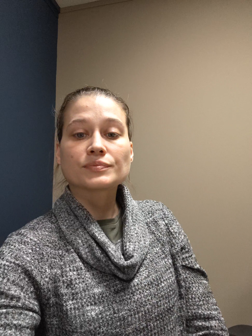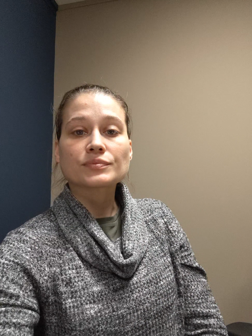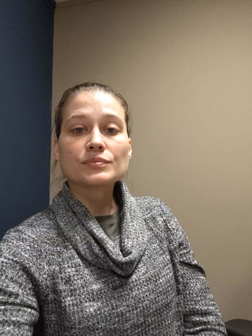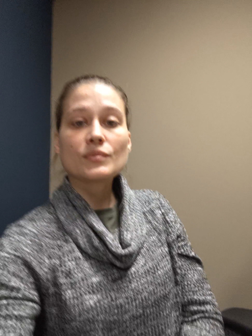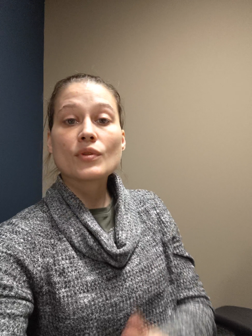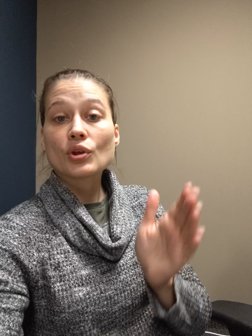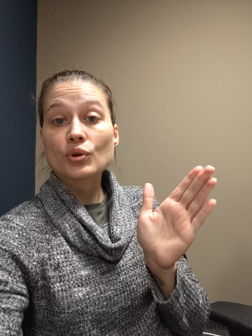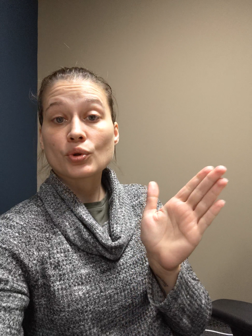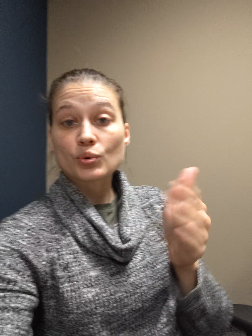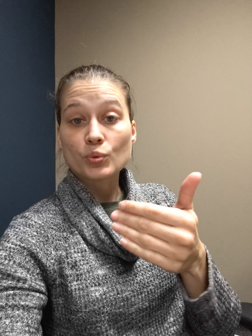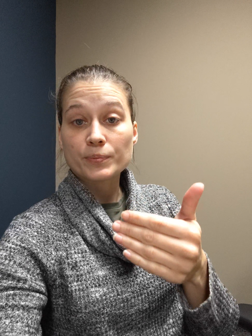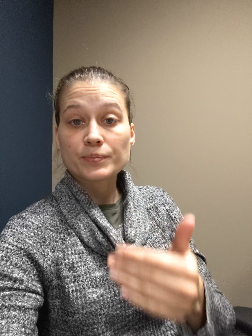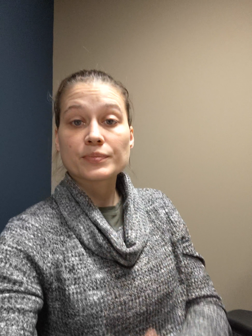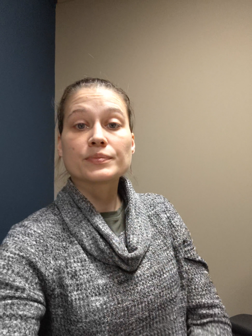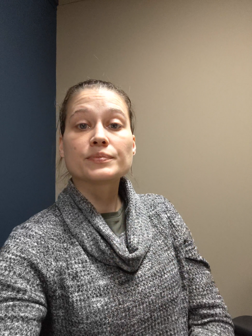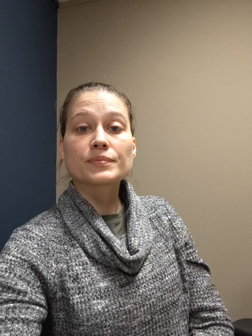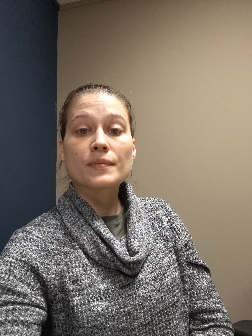room